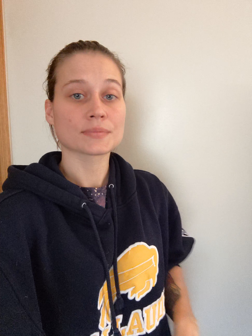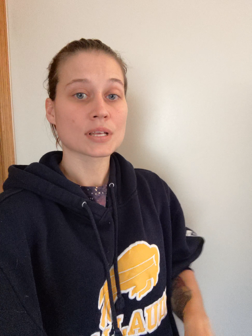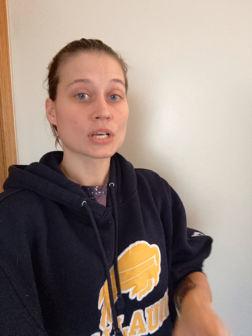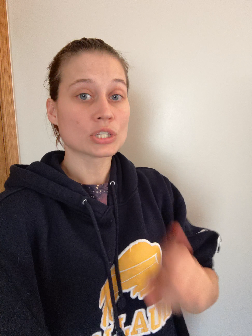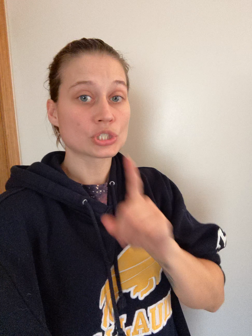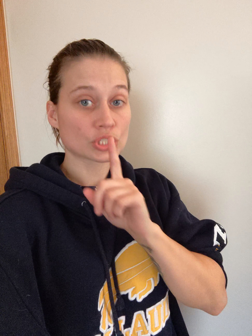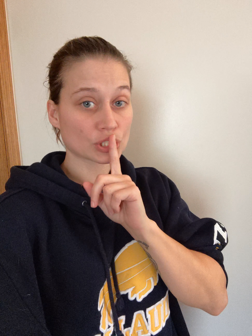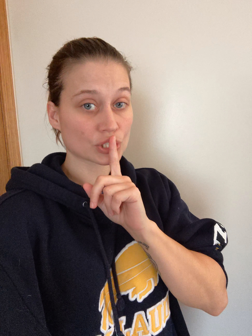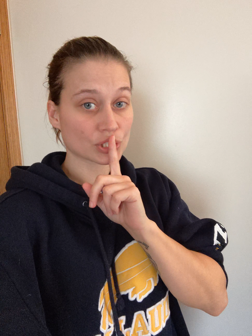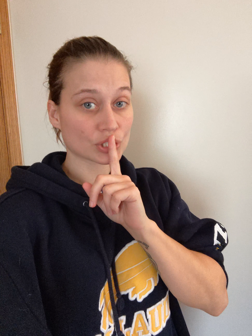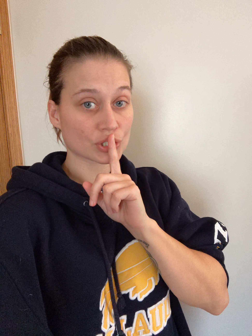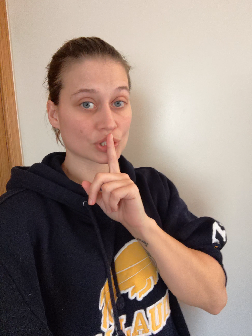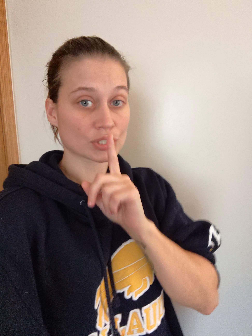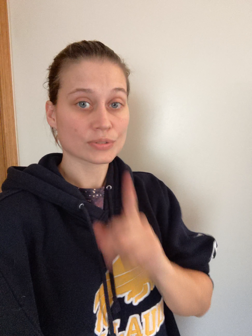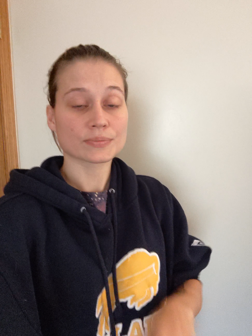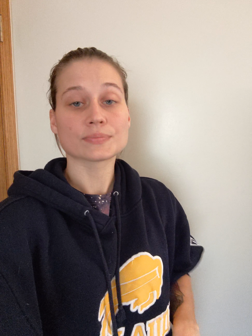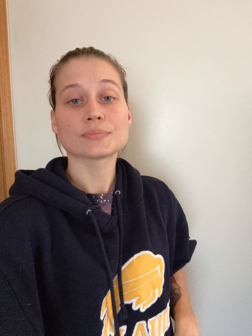shhh